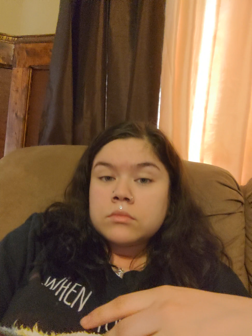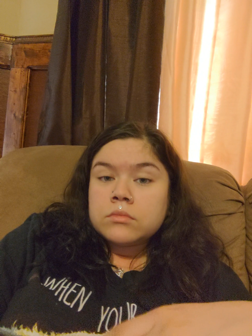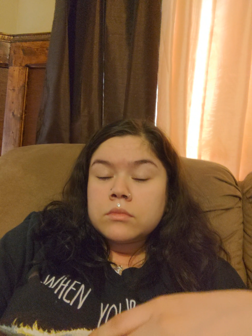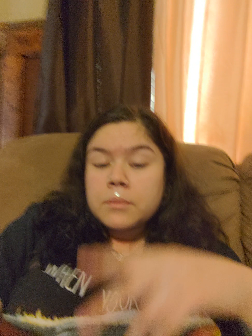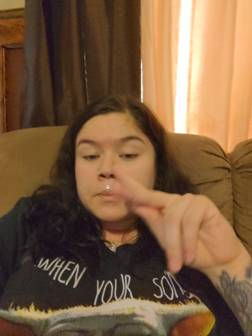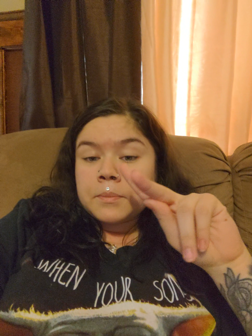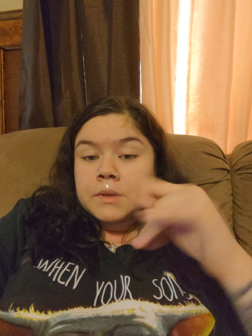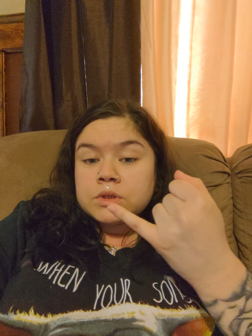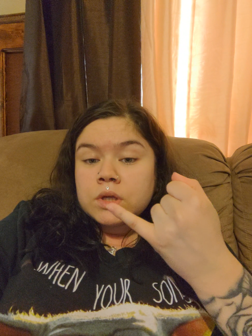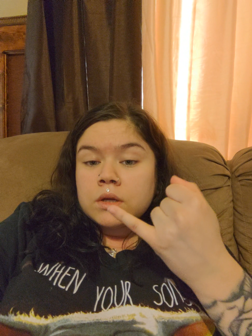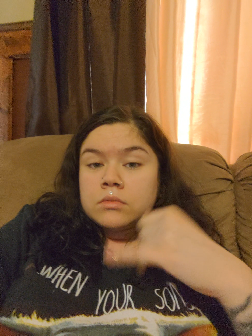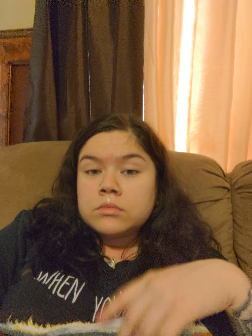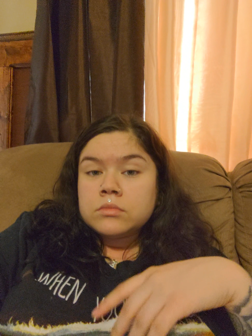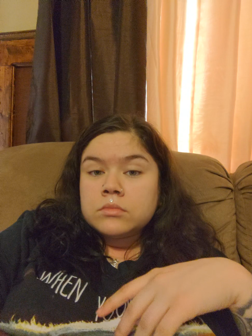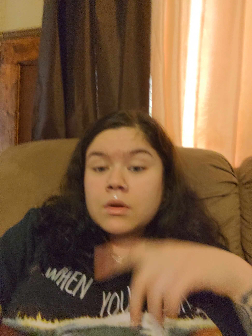pajamas